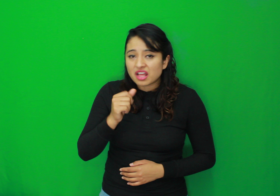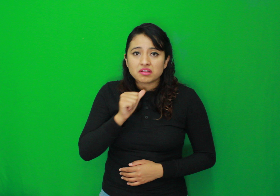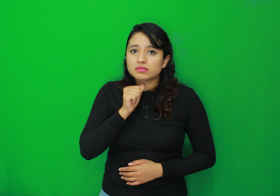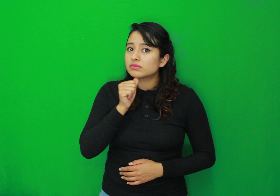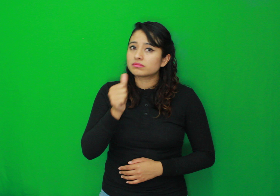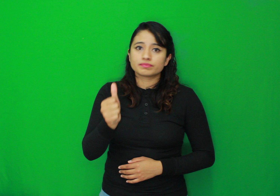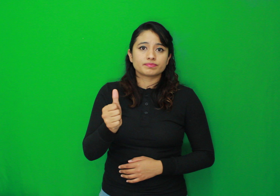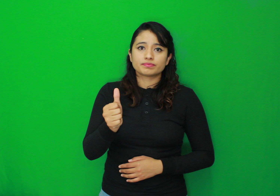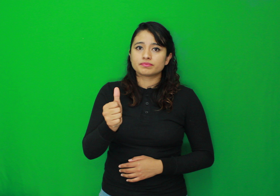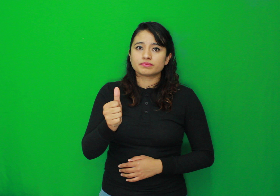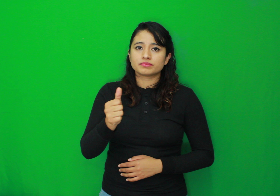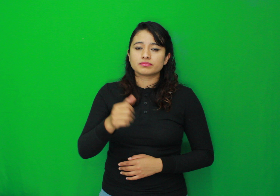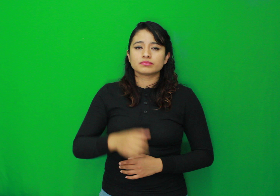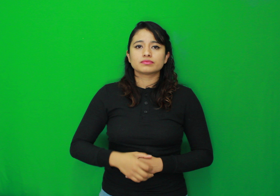no nada